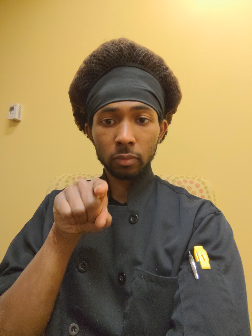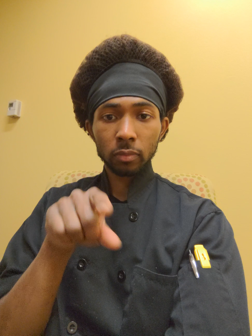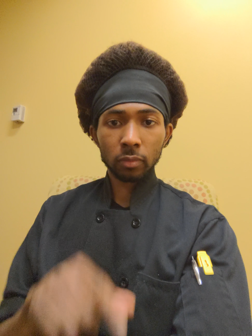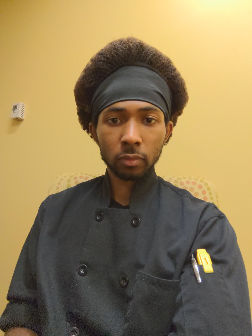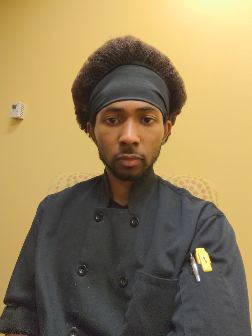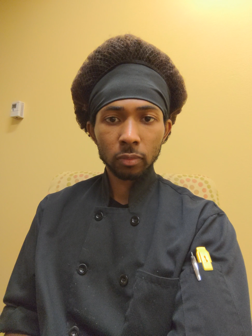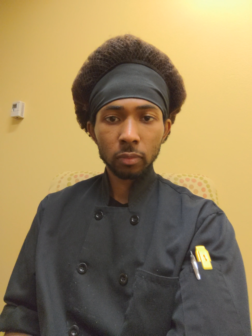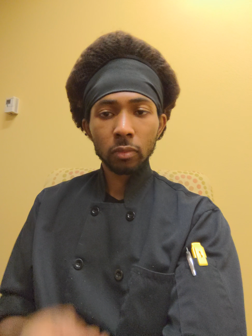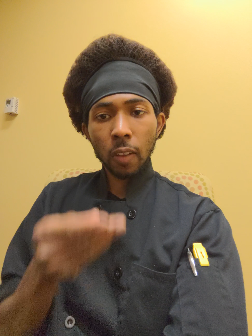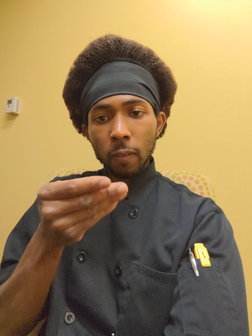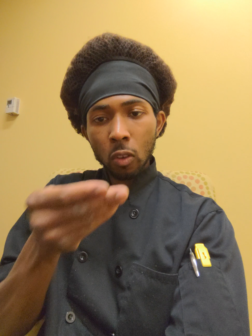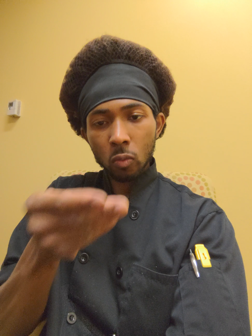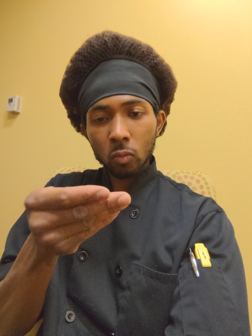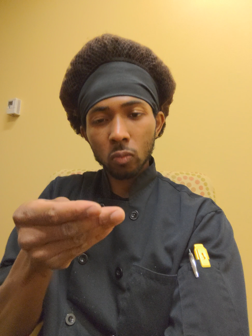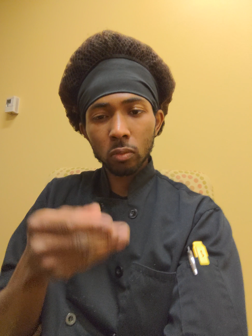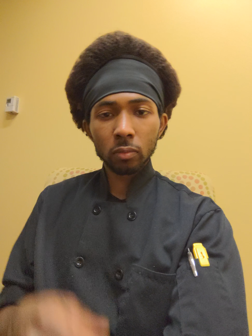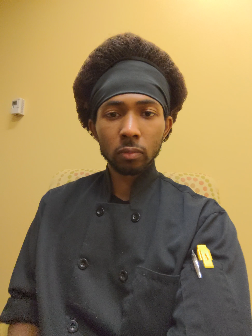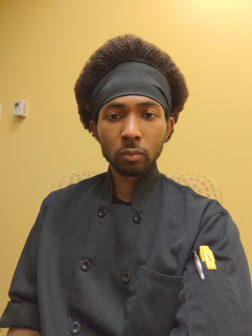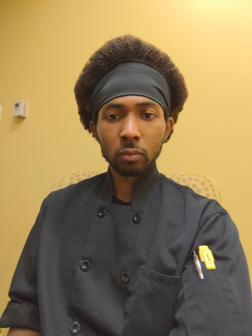feed